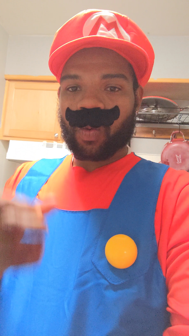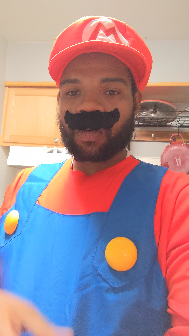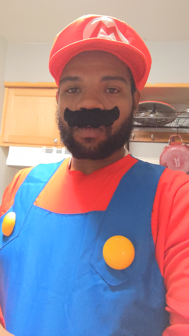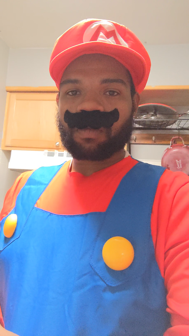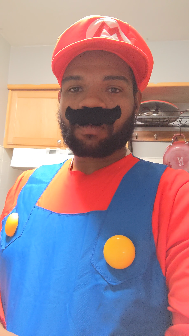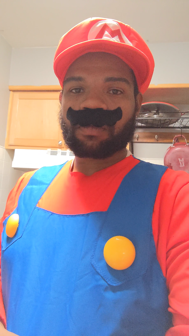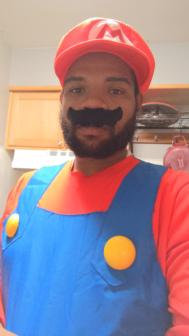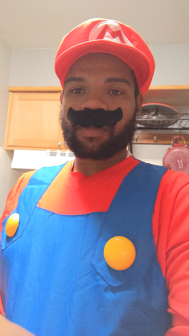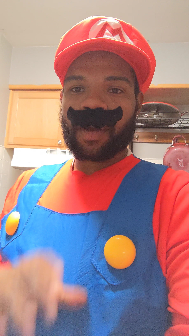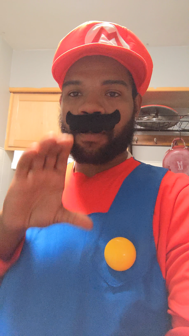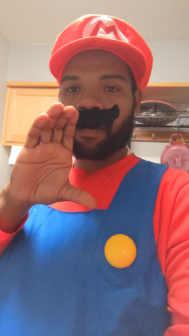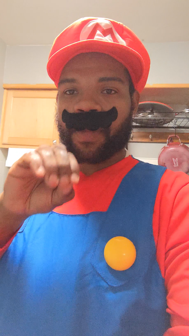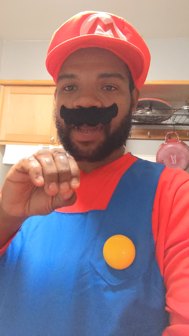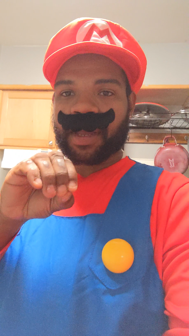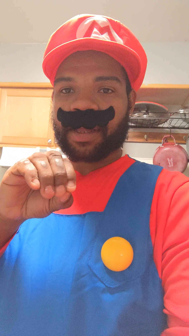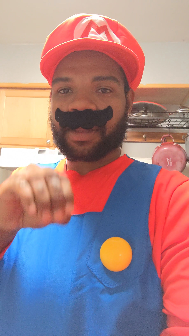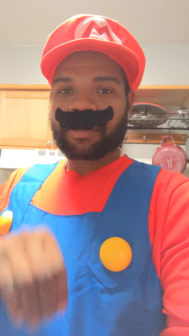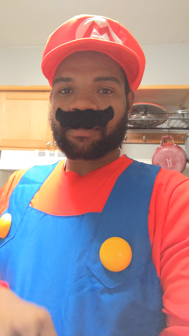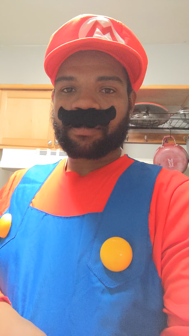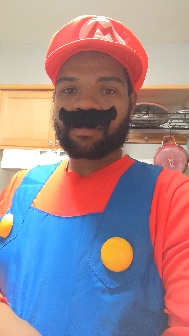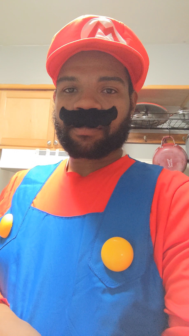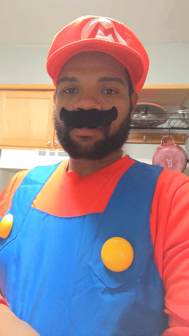bite